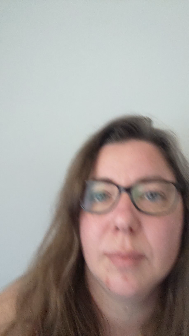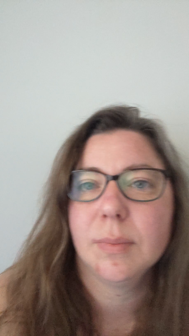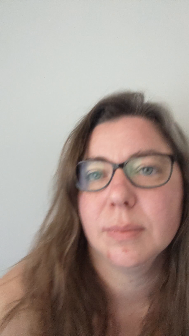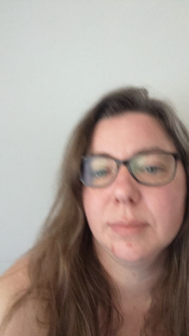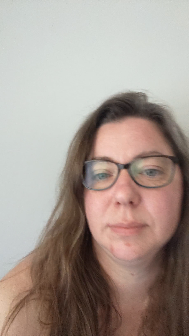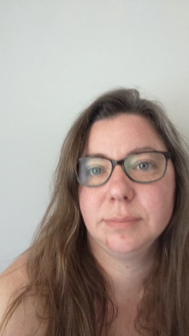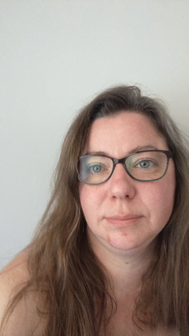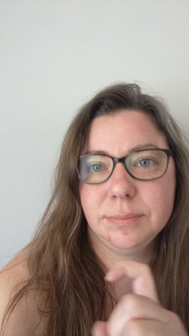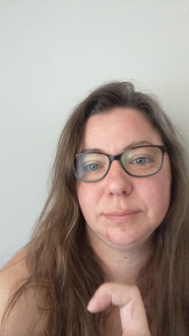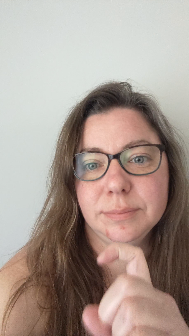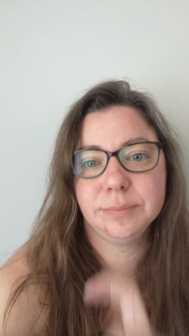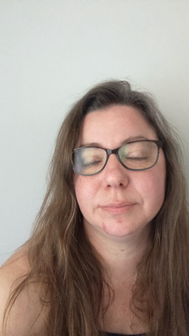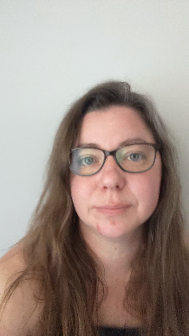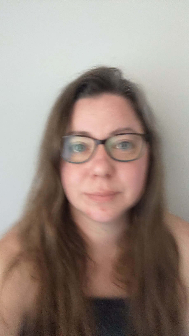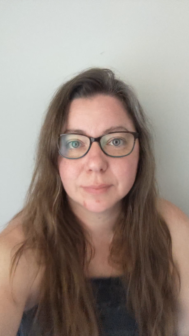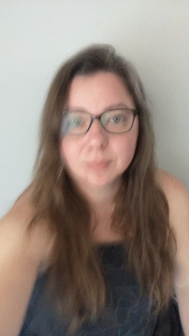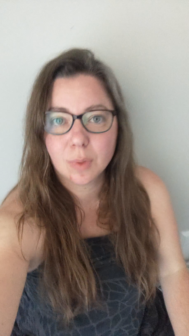popsicle